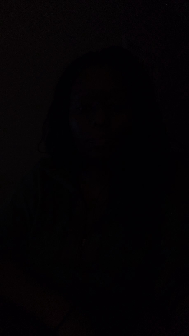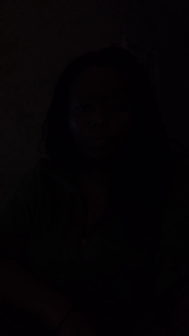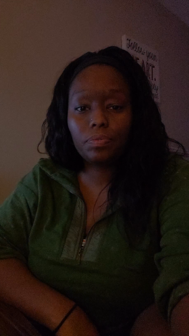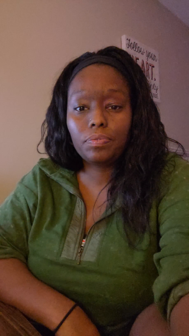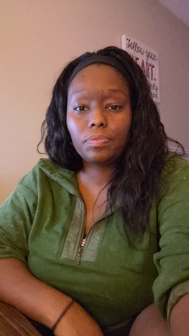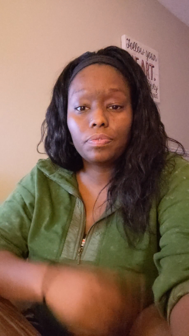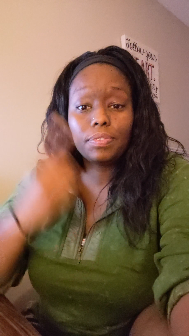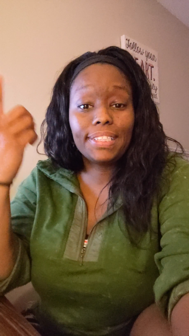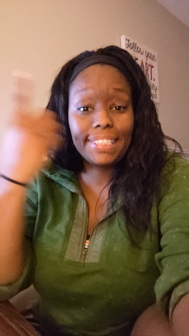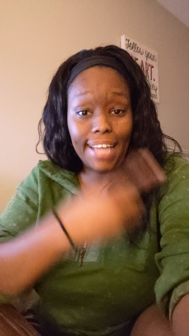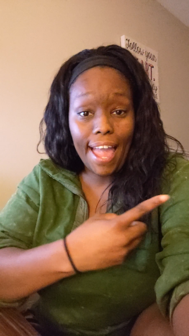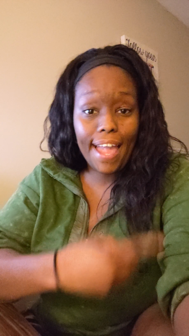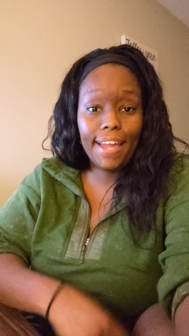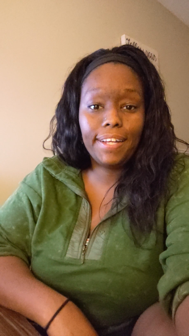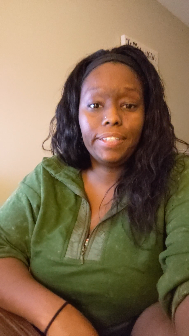day